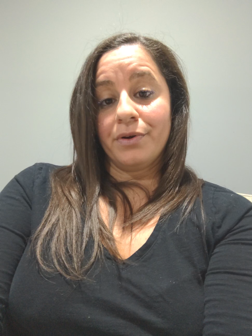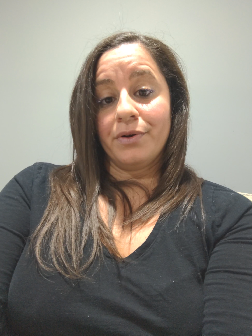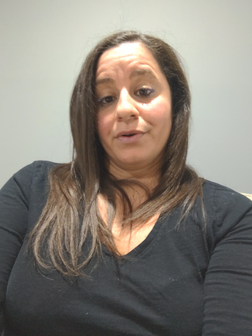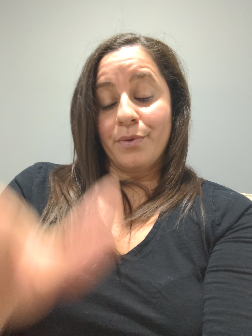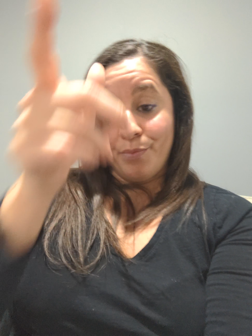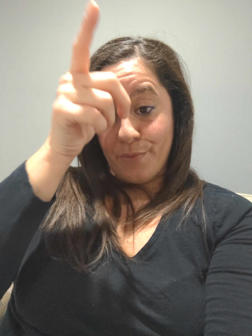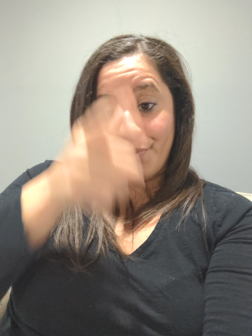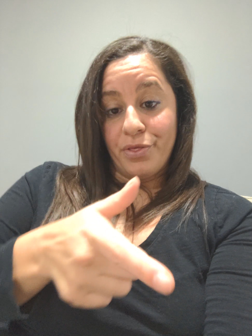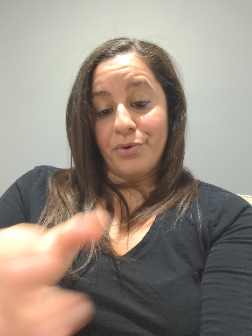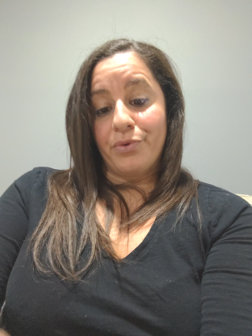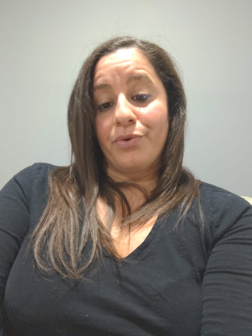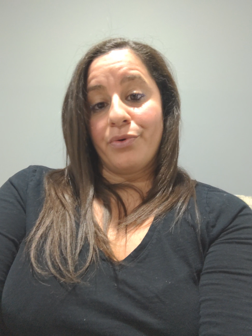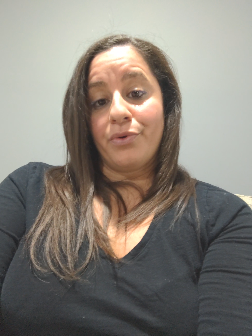brother